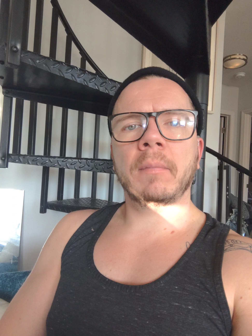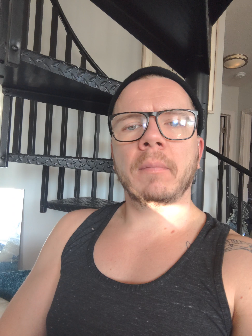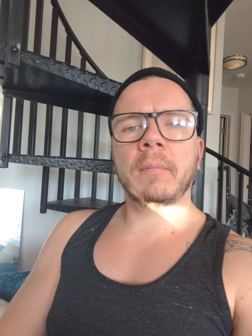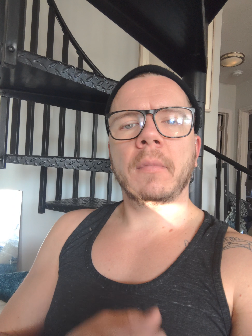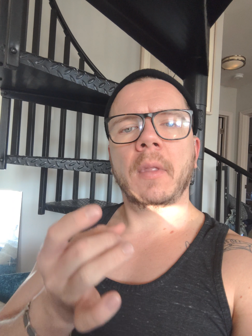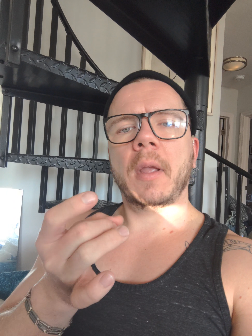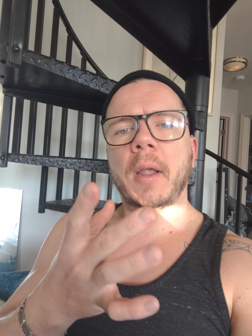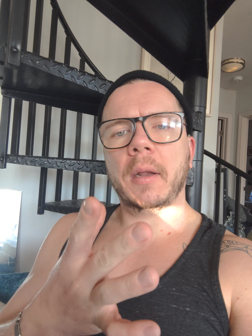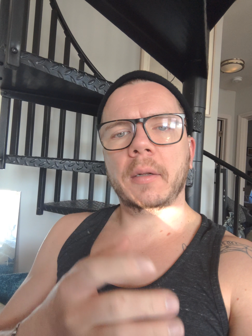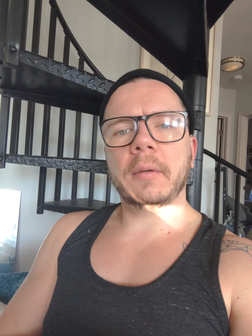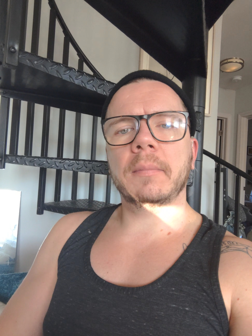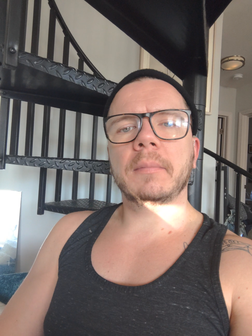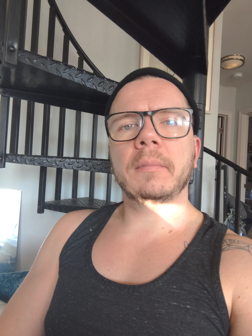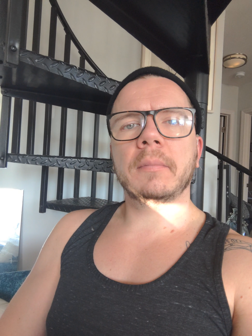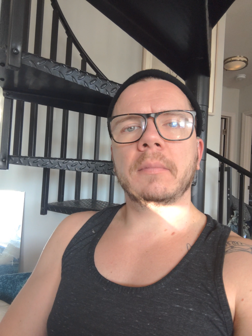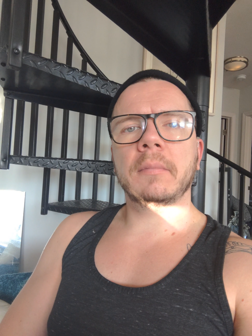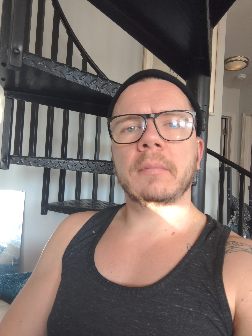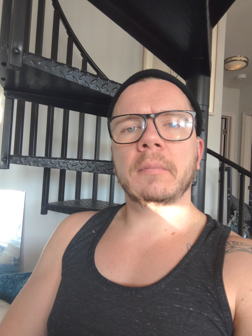hate